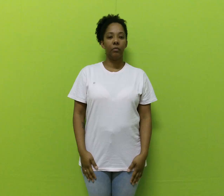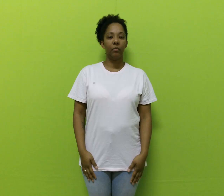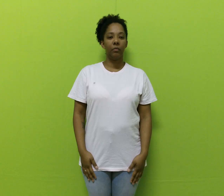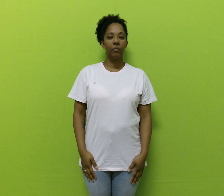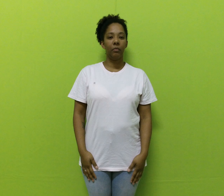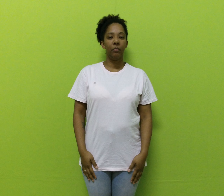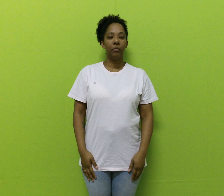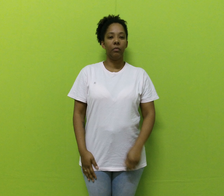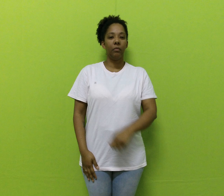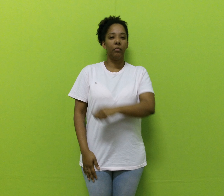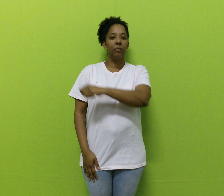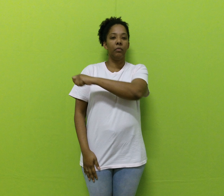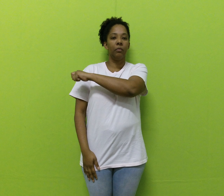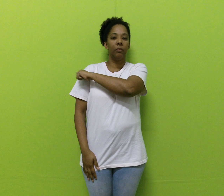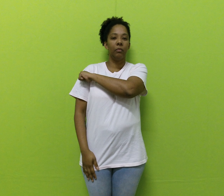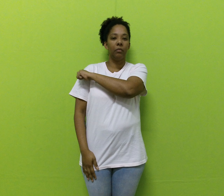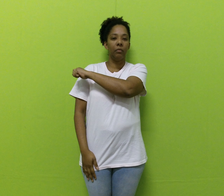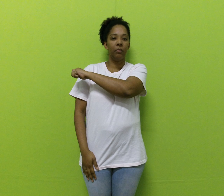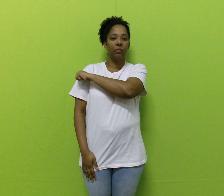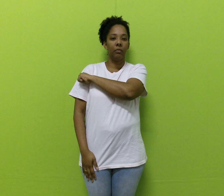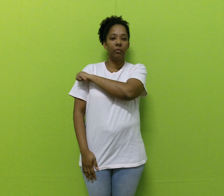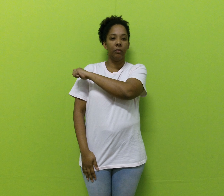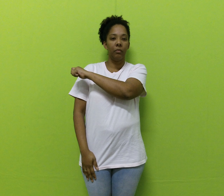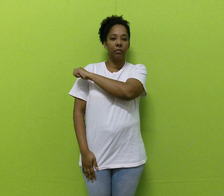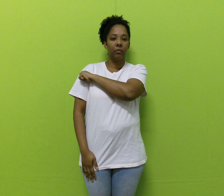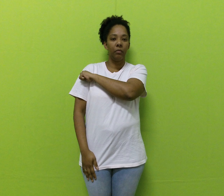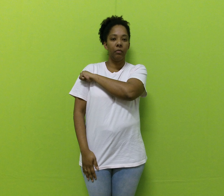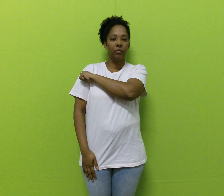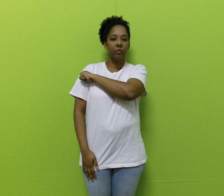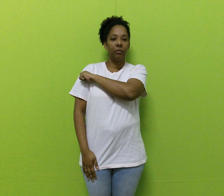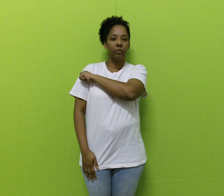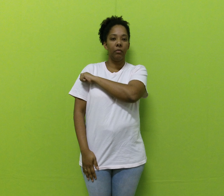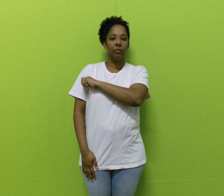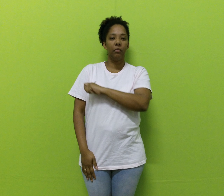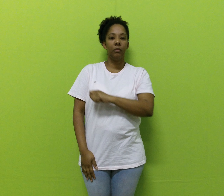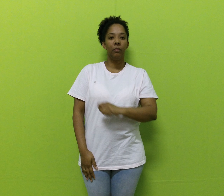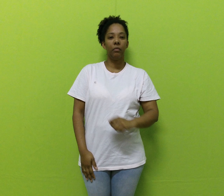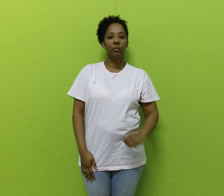aluno